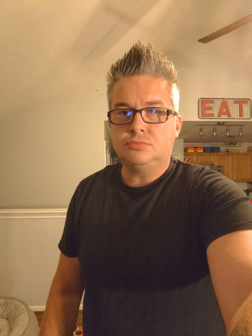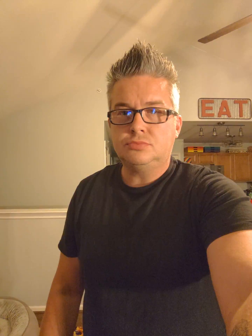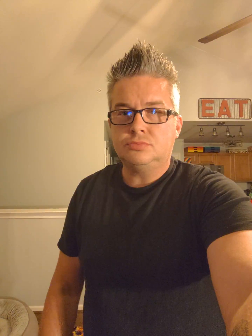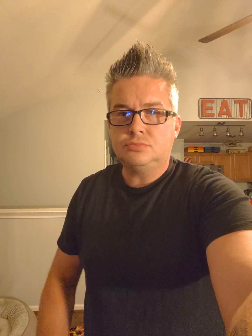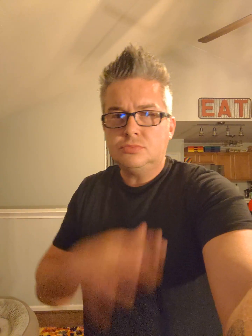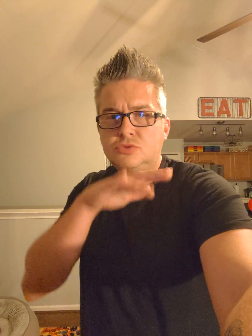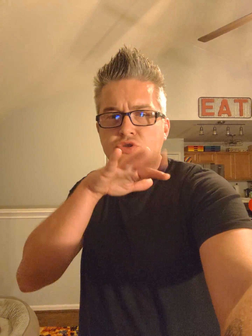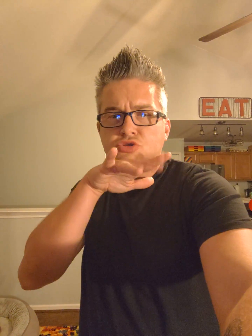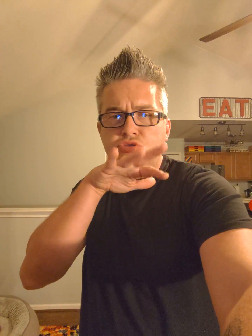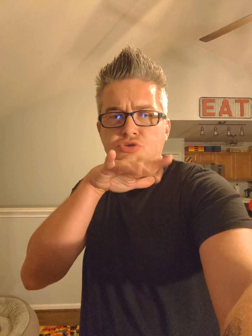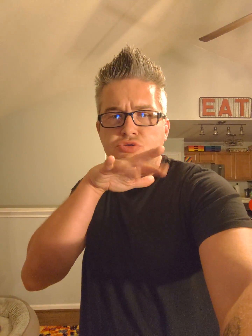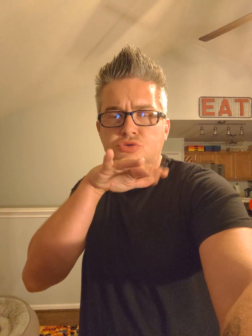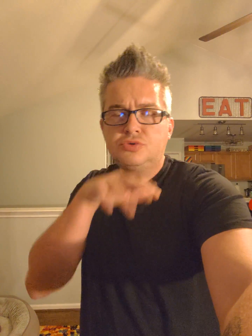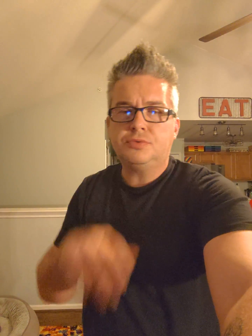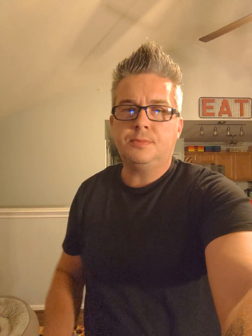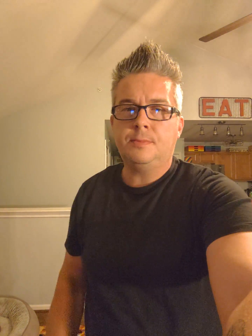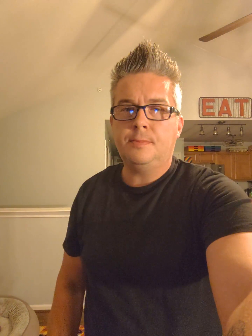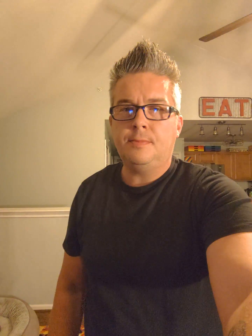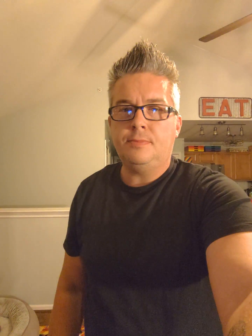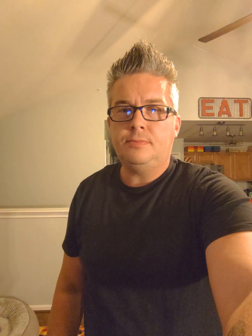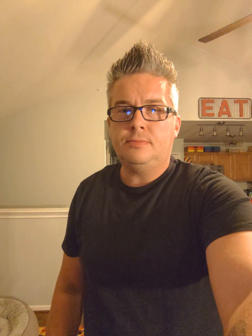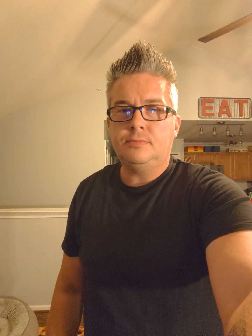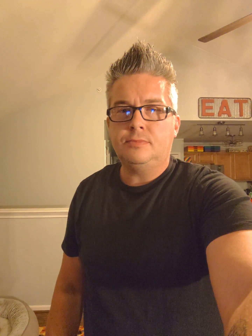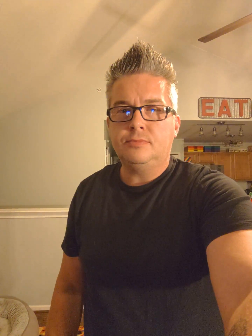naughty